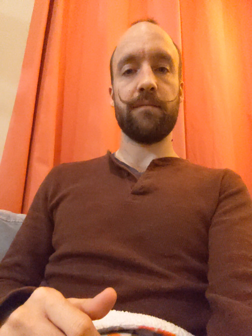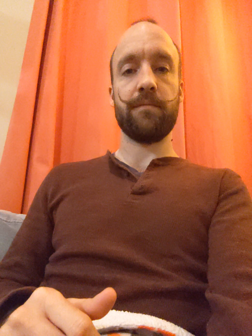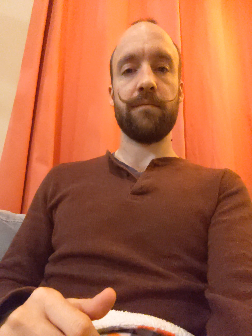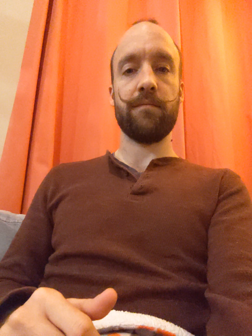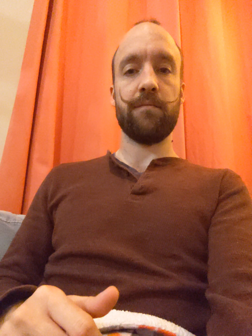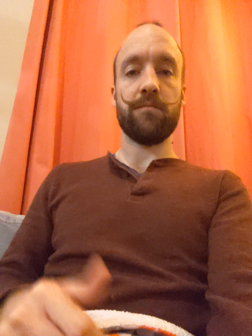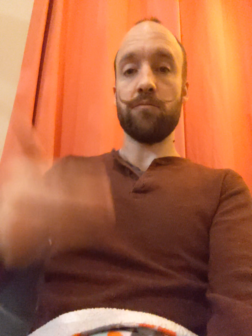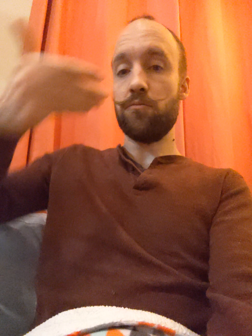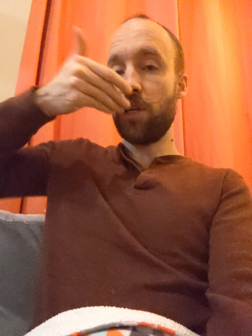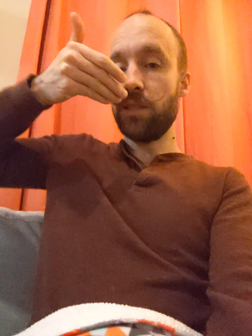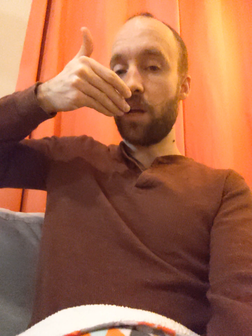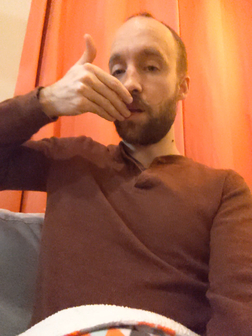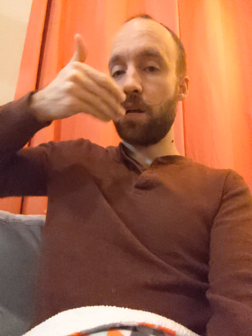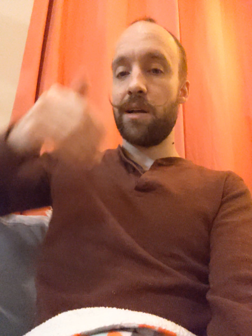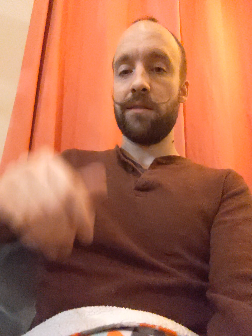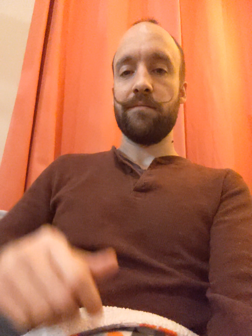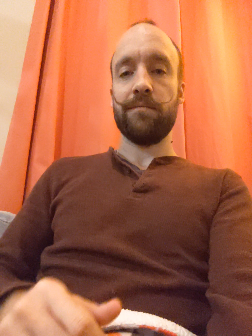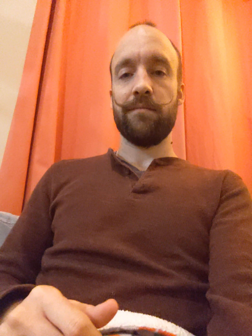pizza